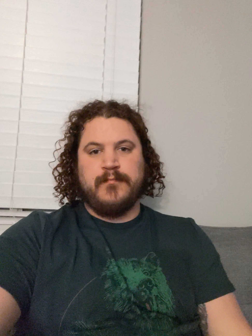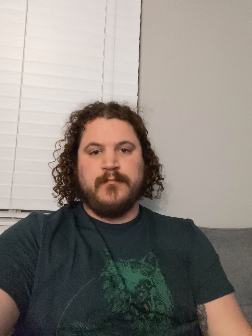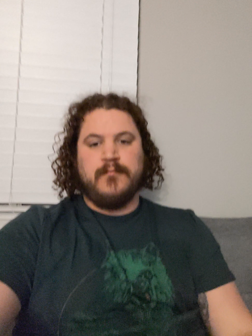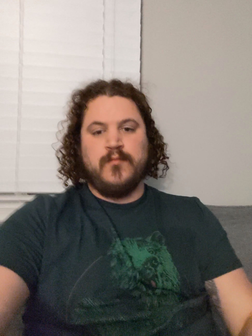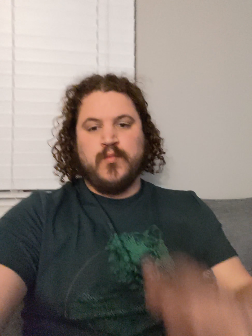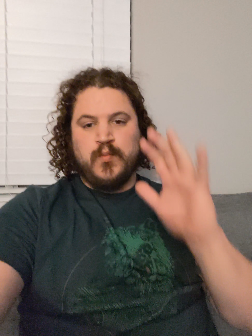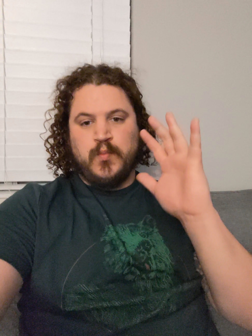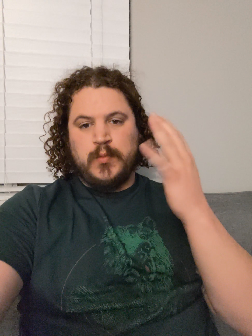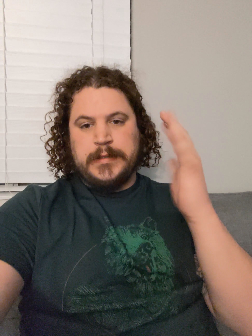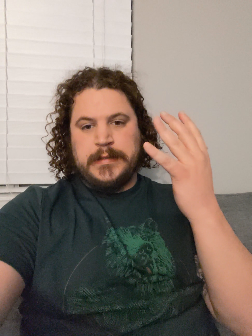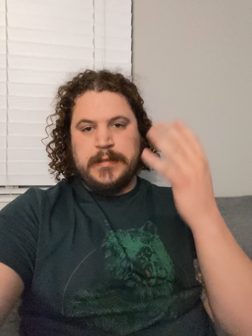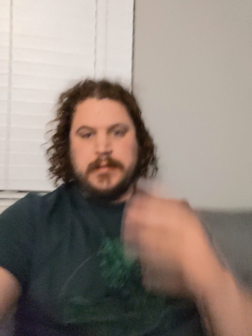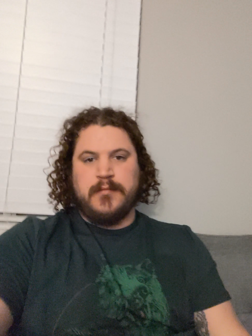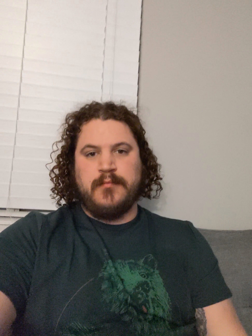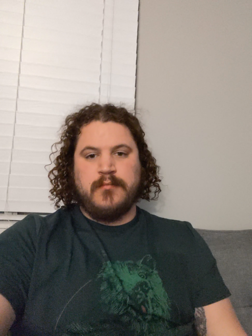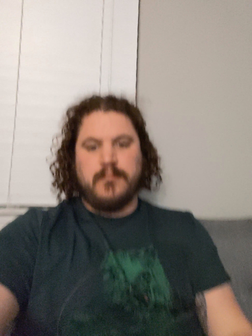tree